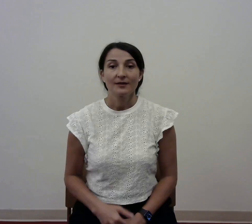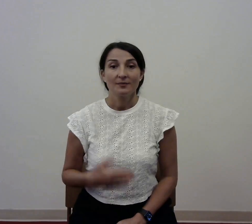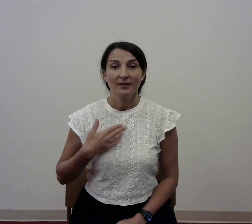mən